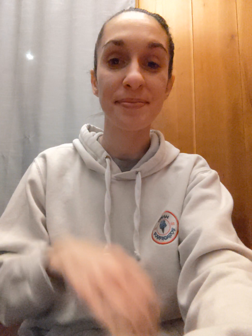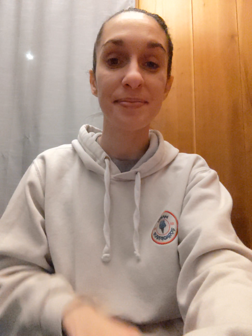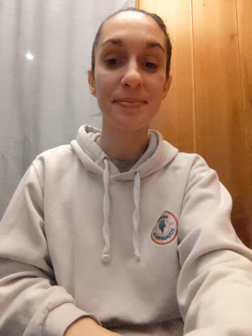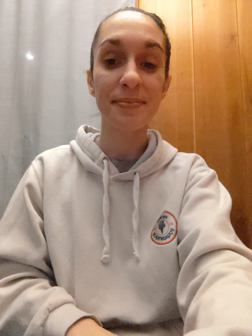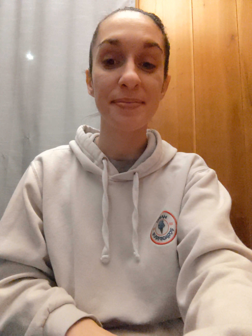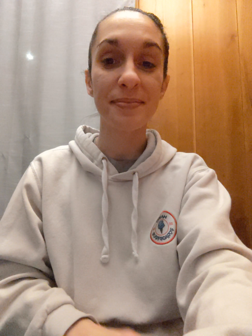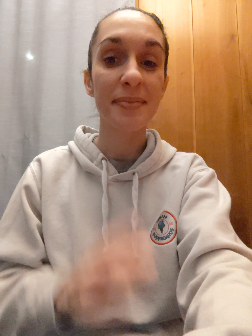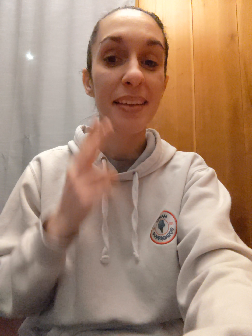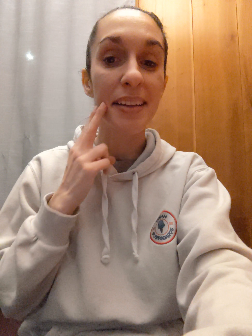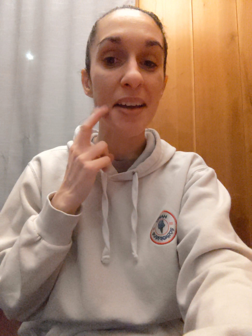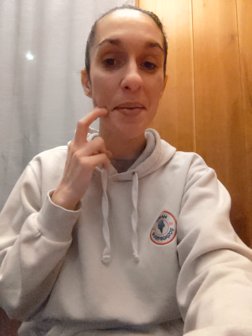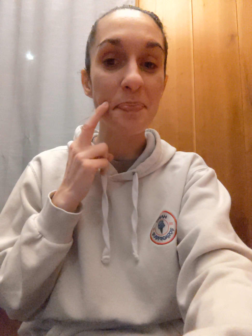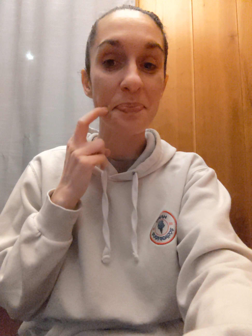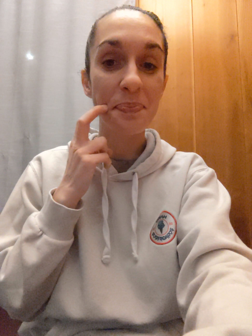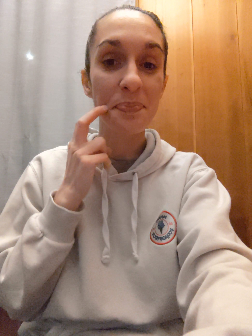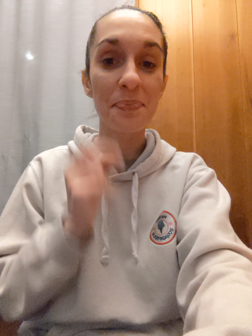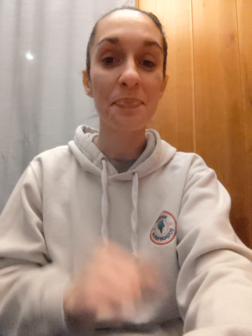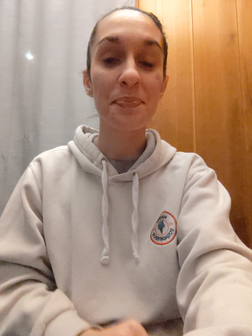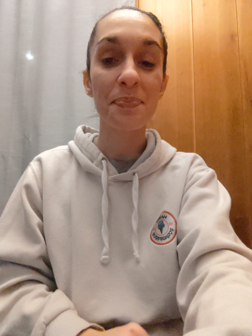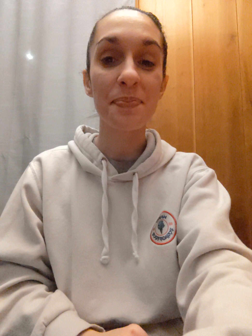gum